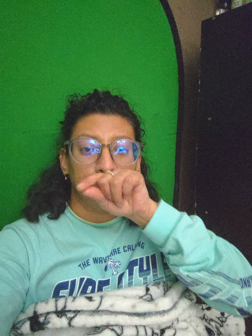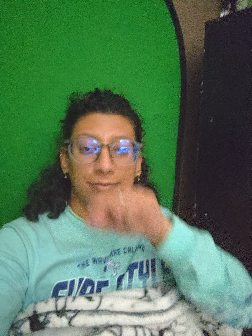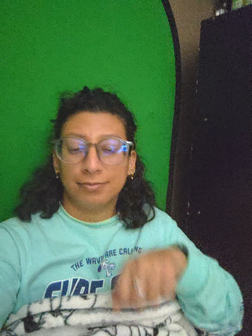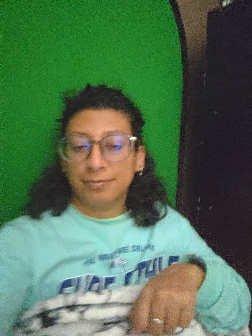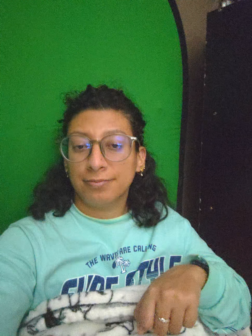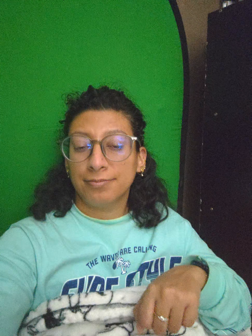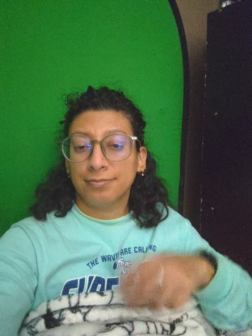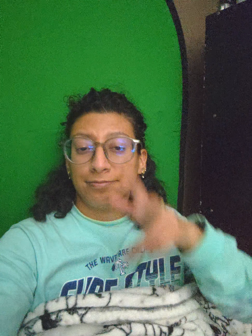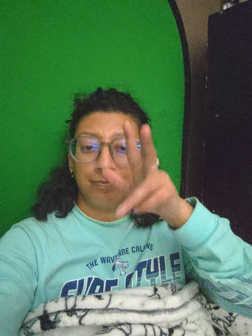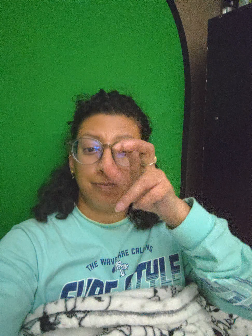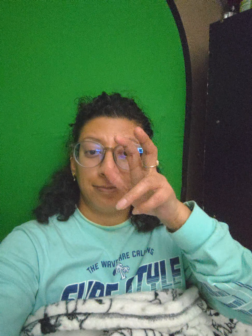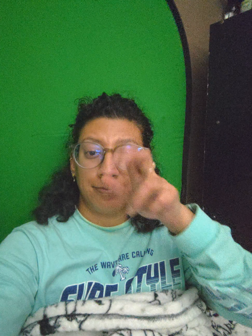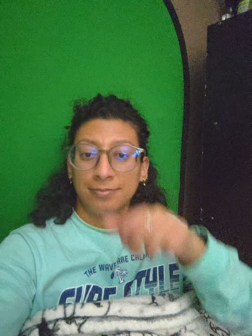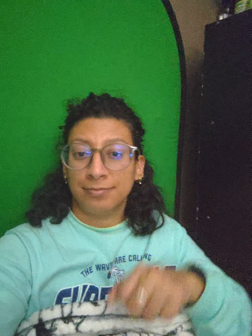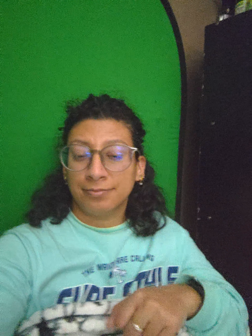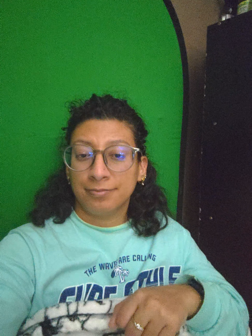bug